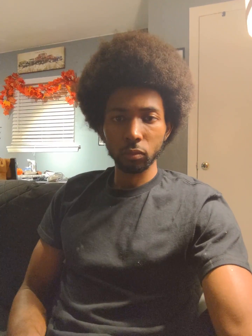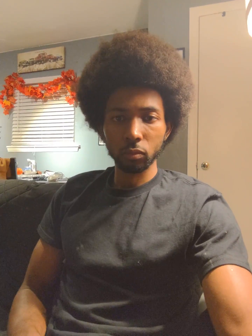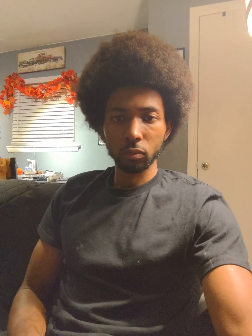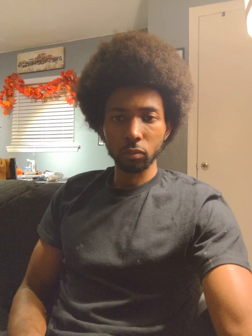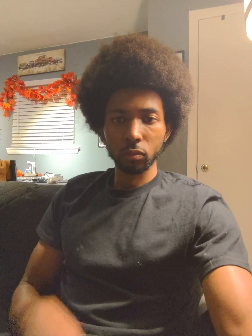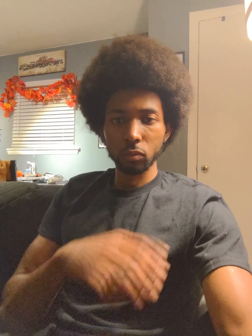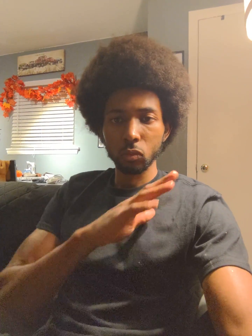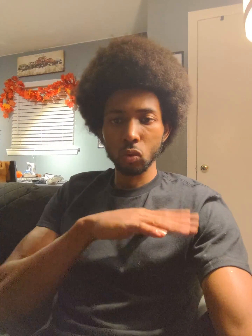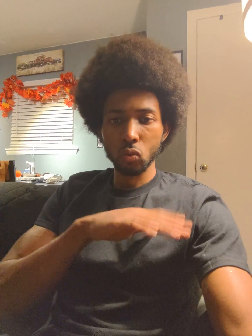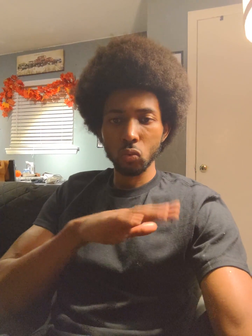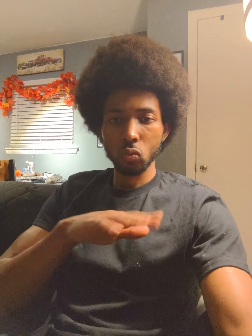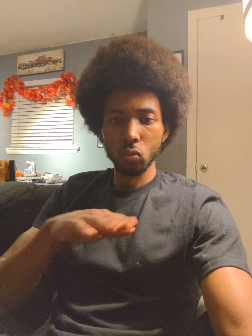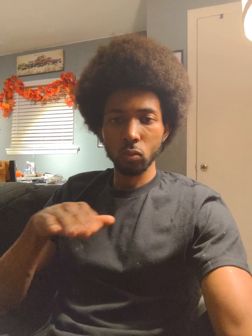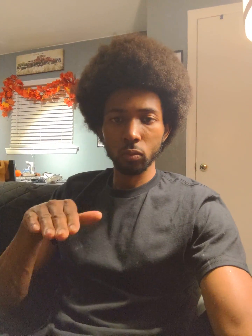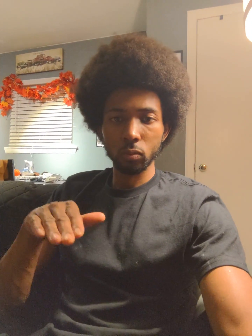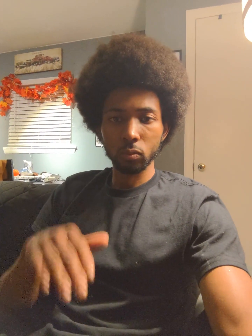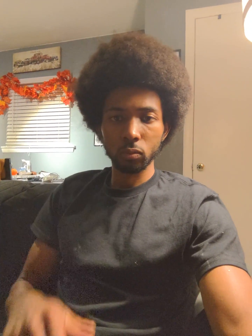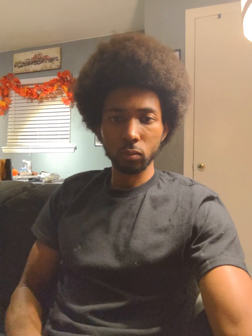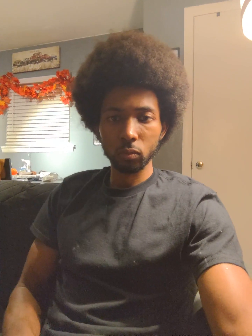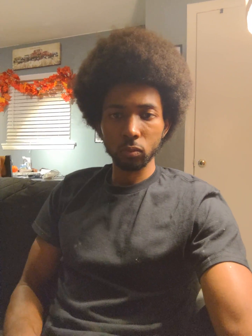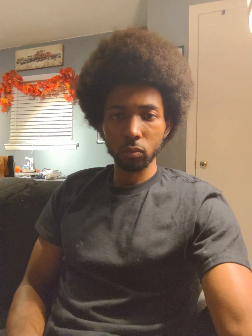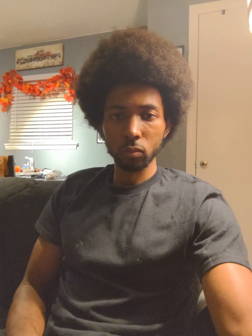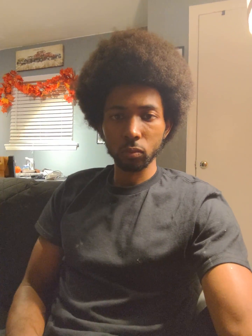children